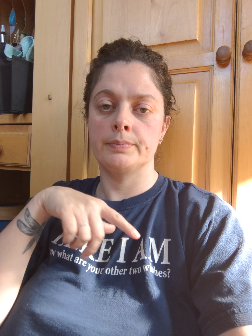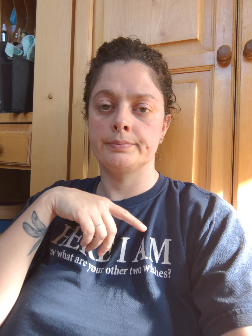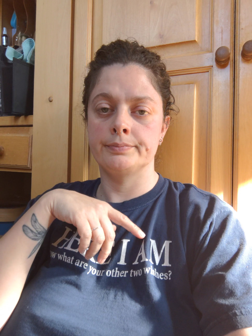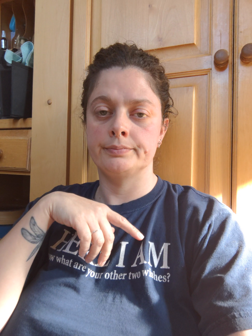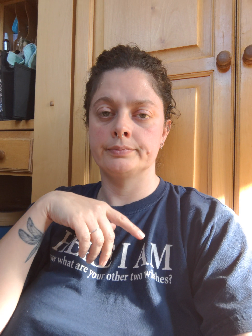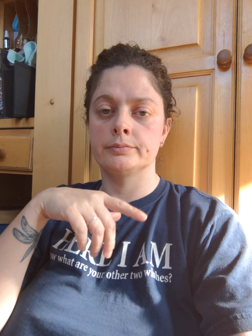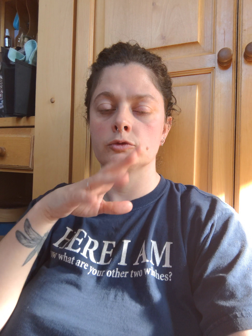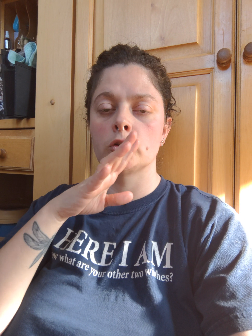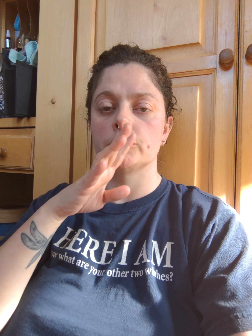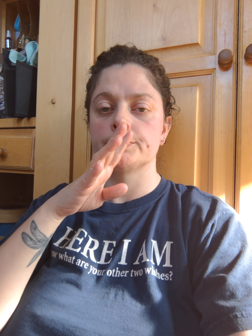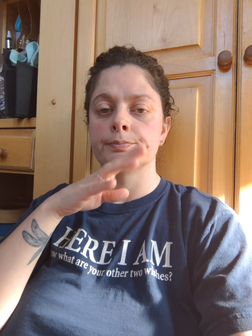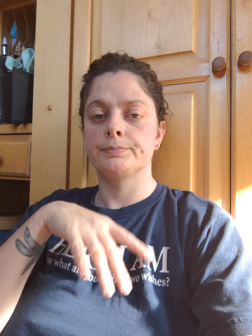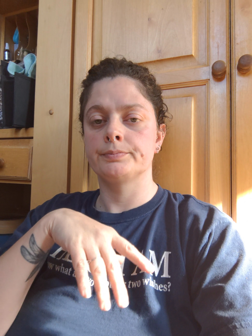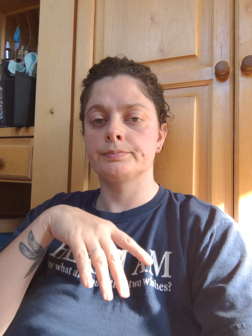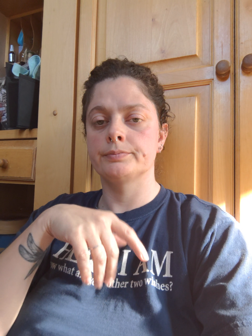talk